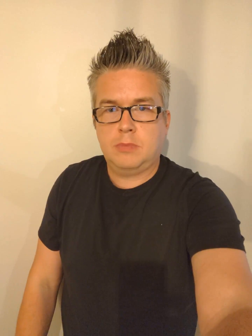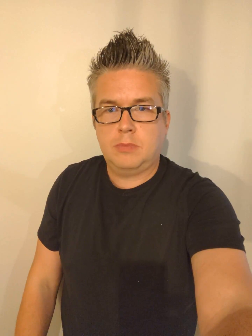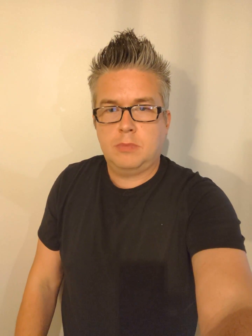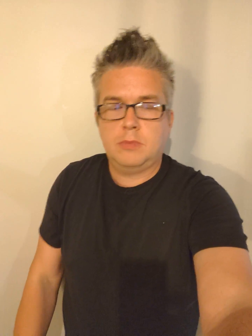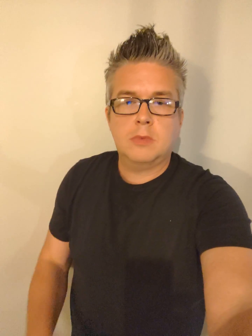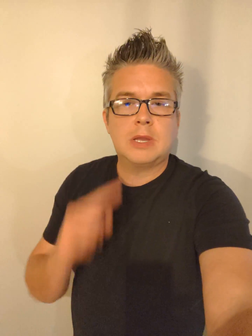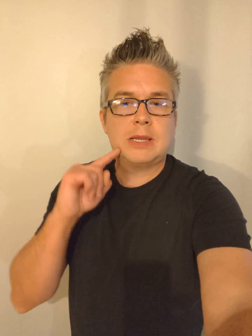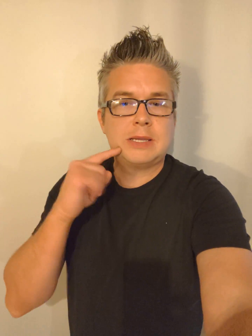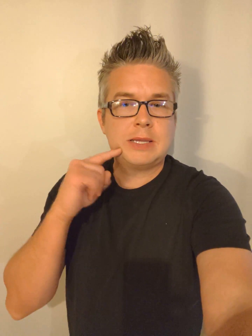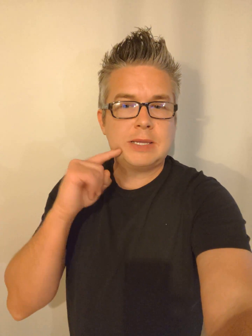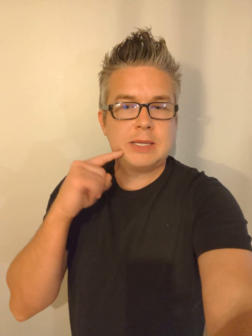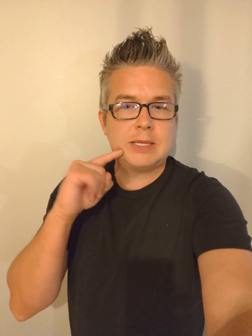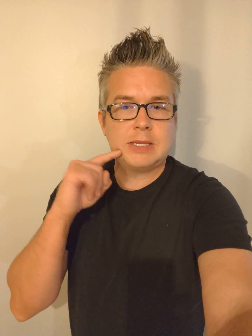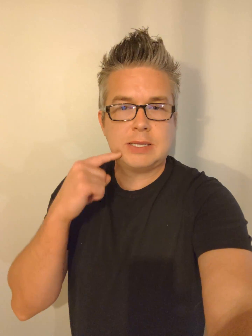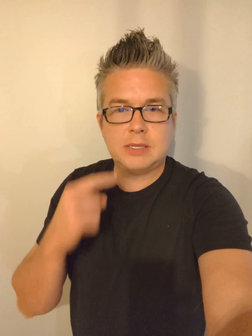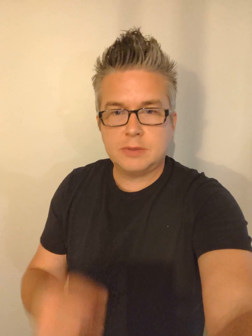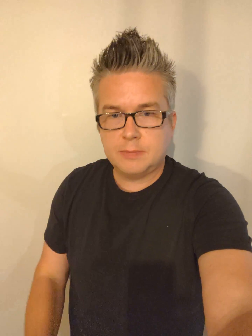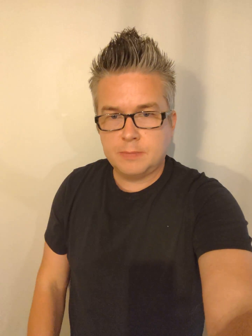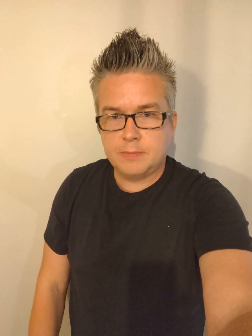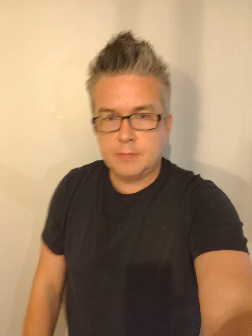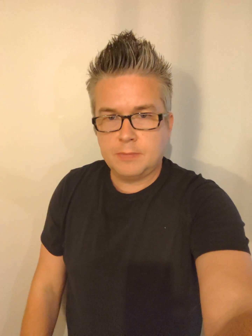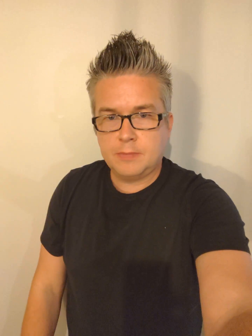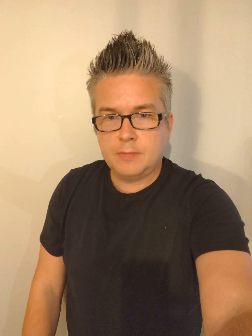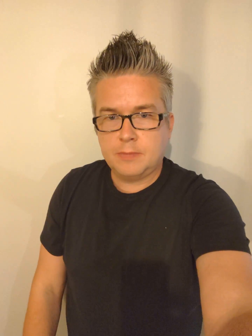candy